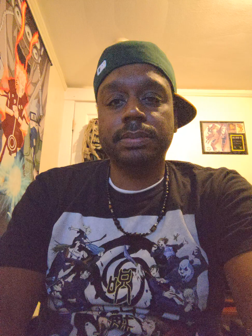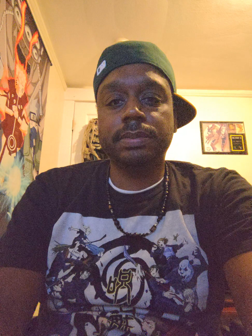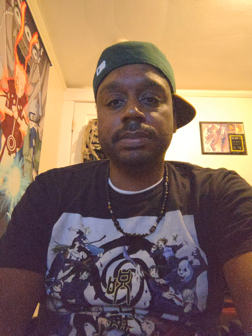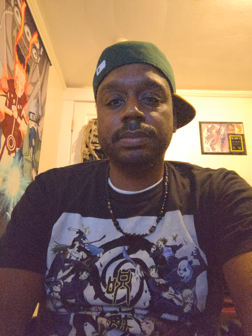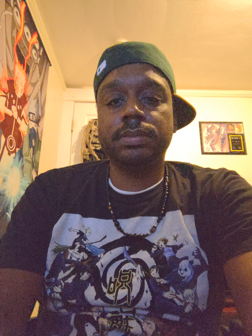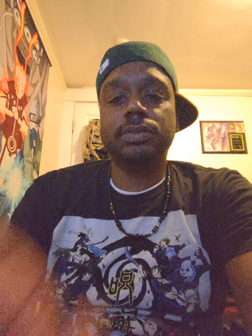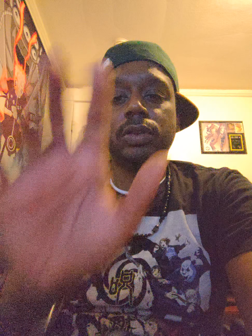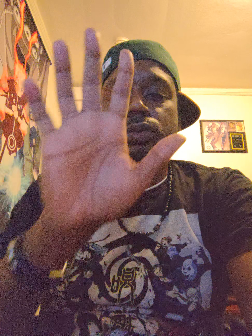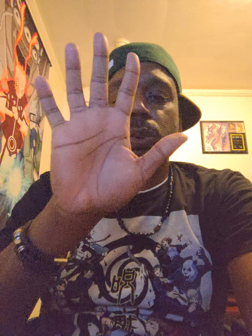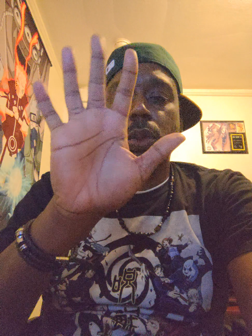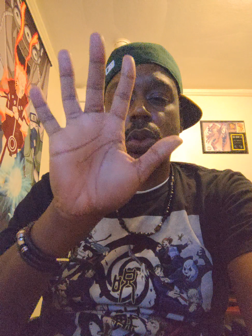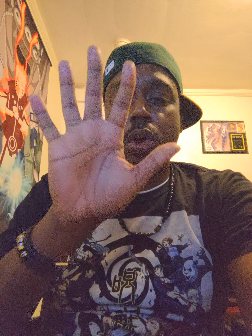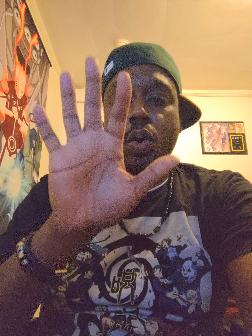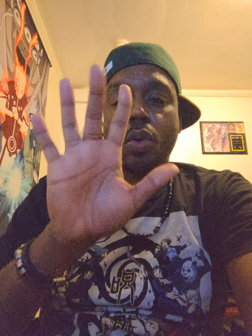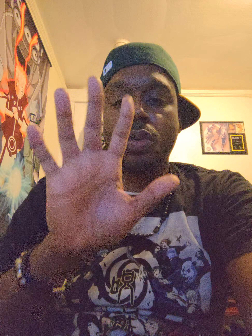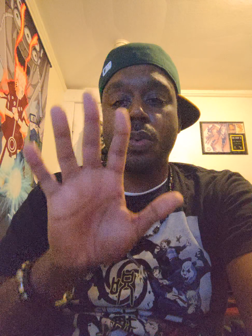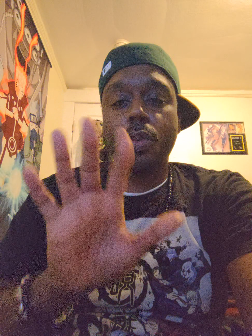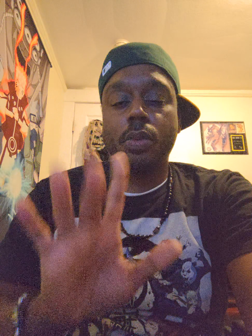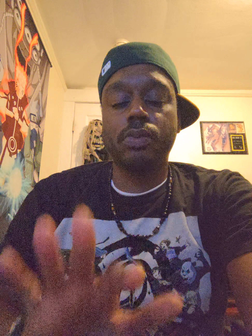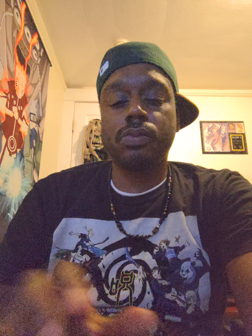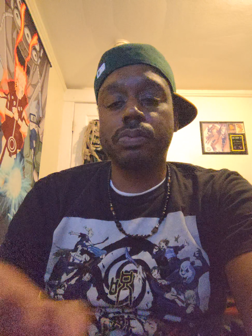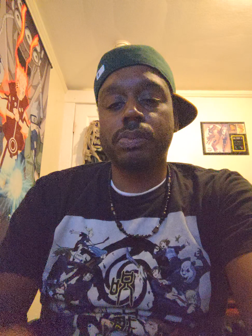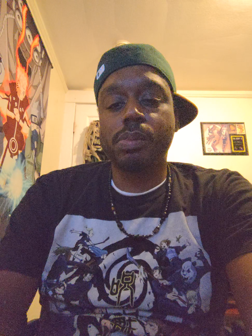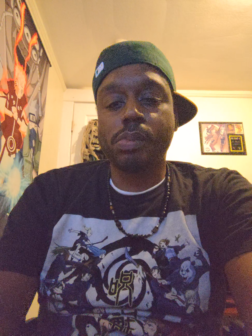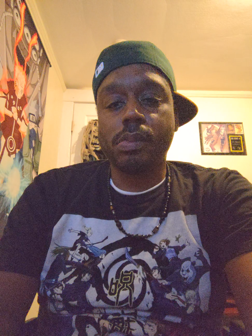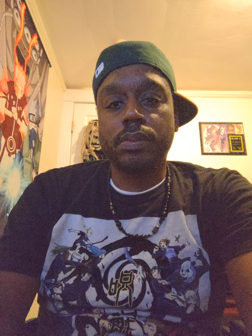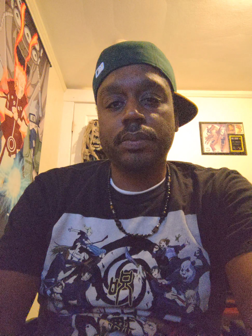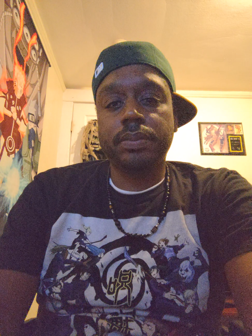snow